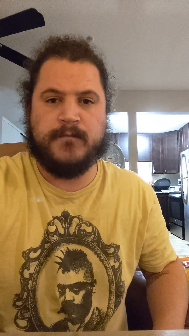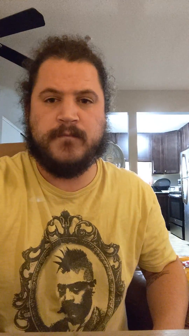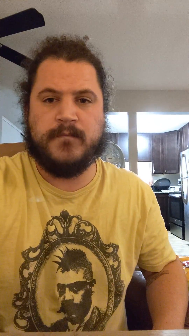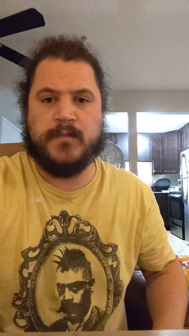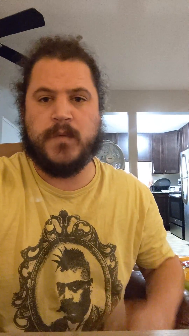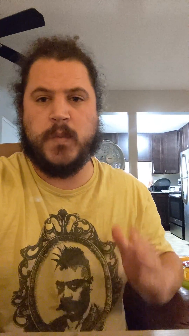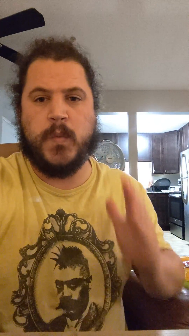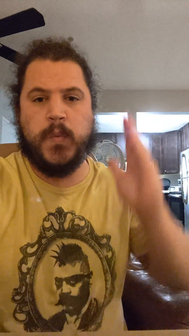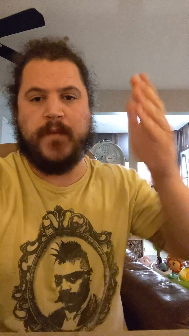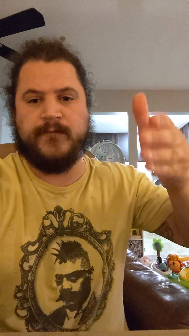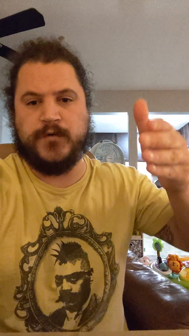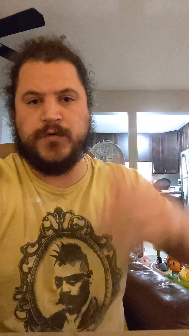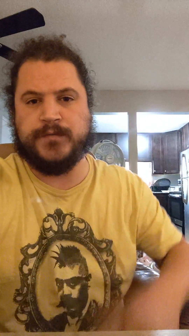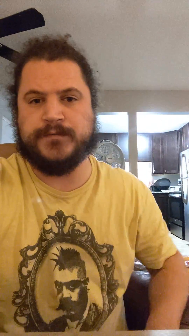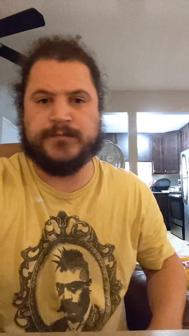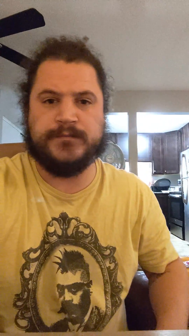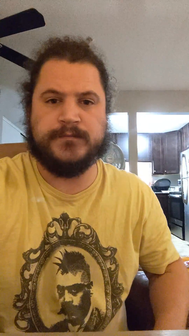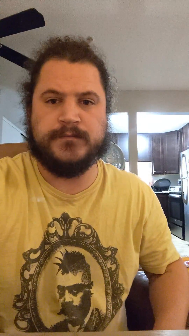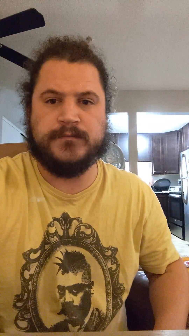over